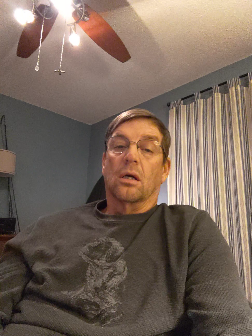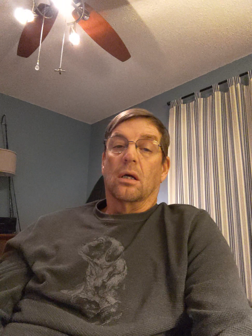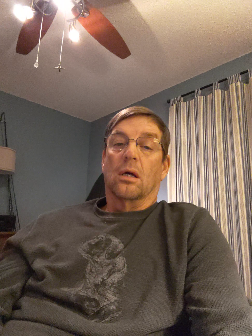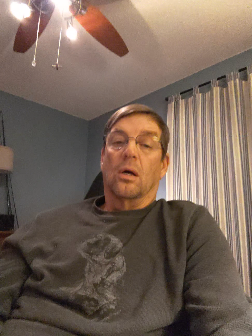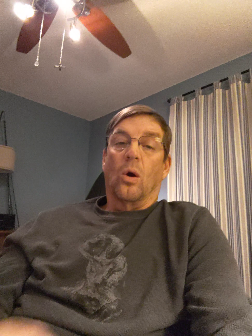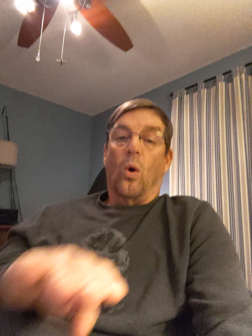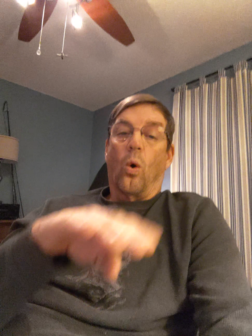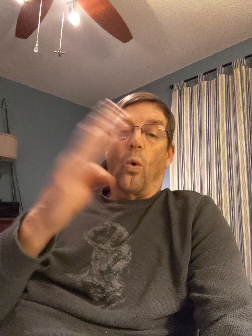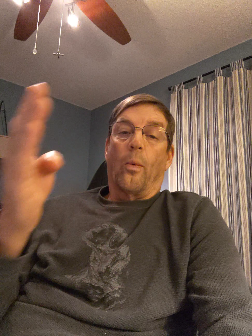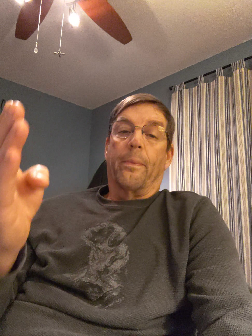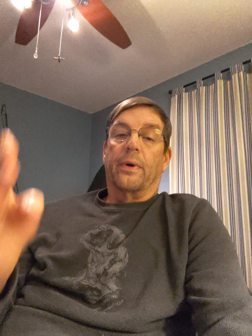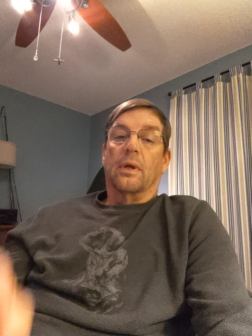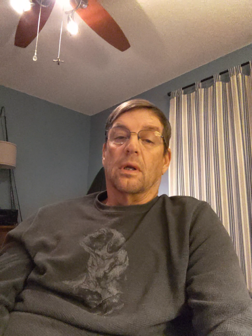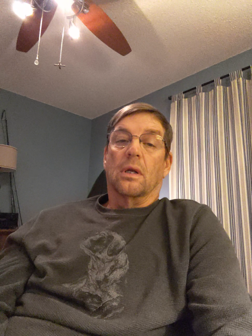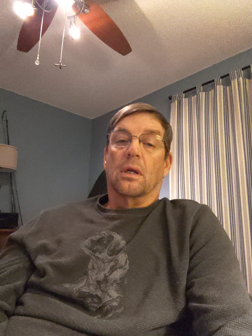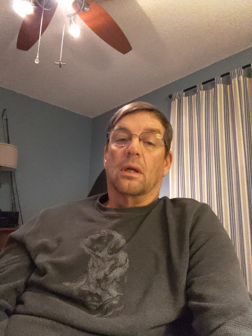open